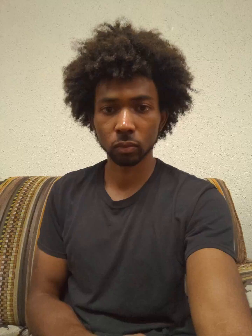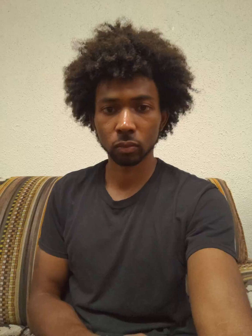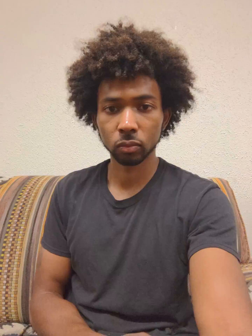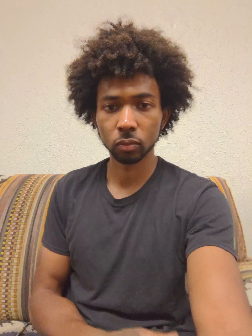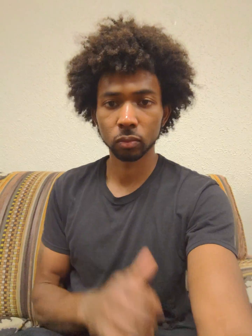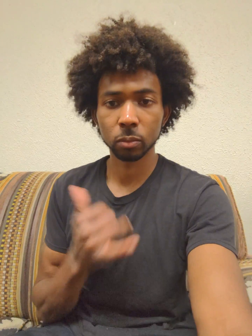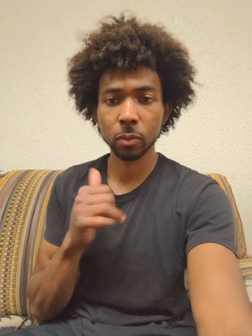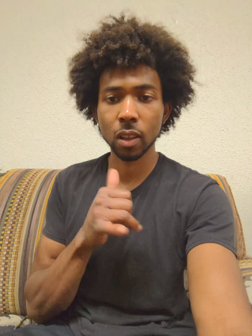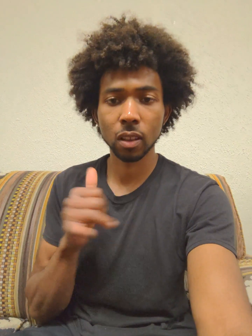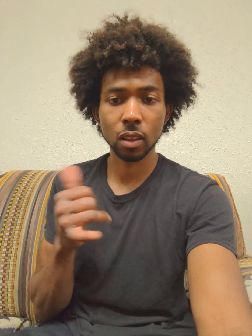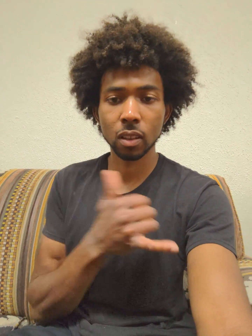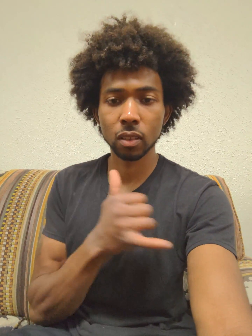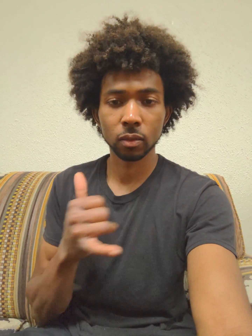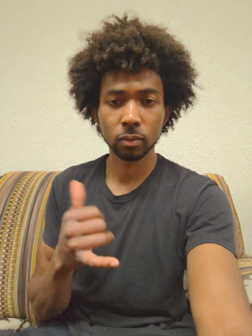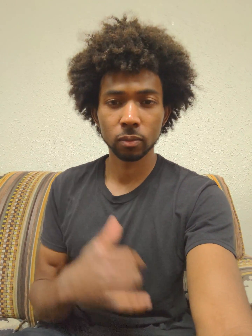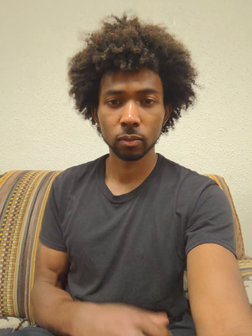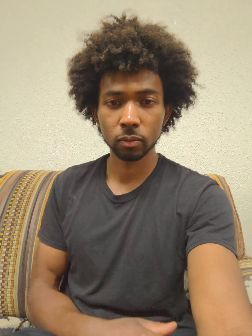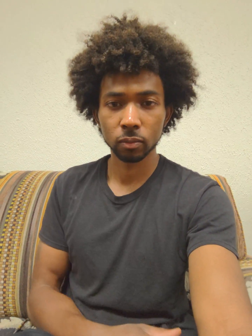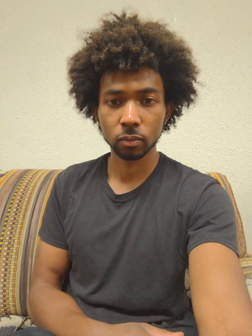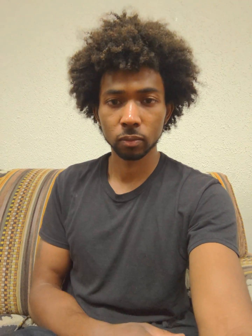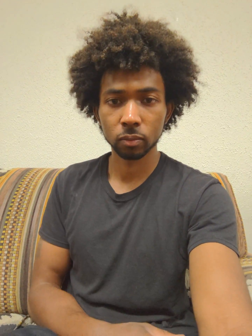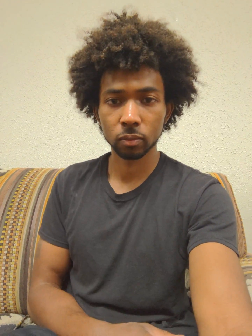play